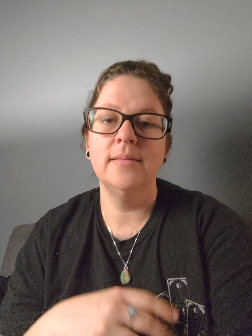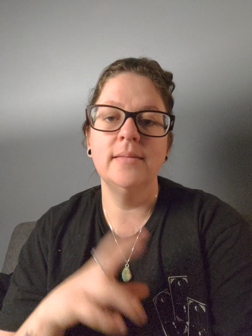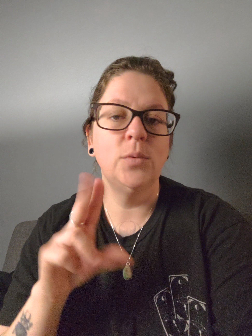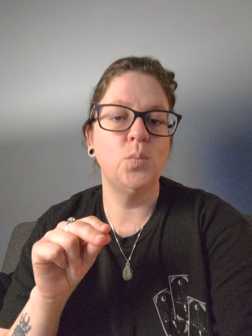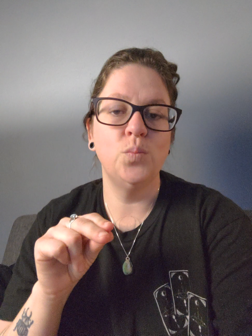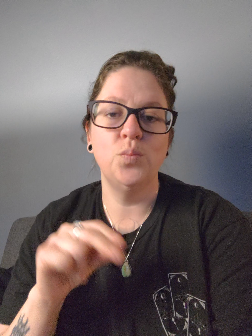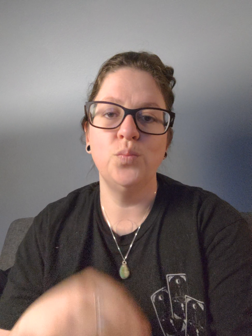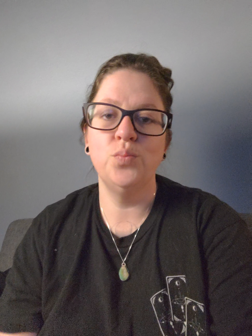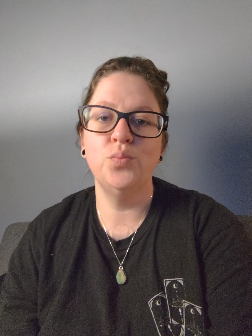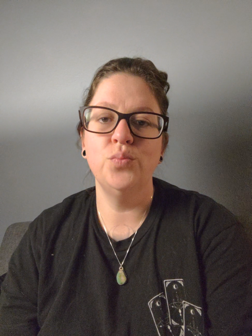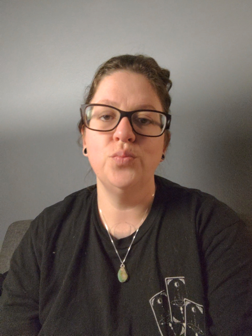no